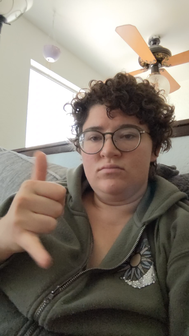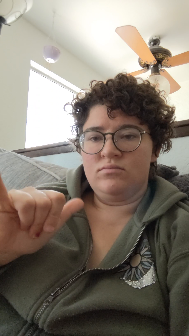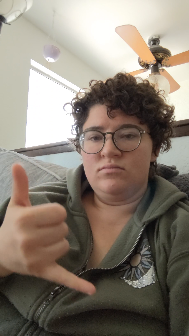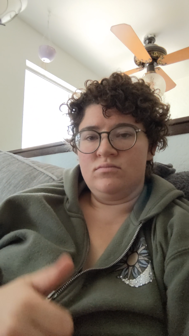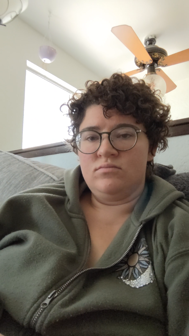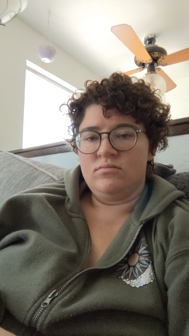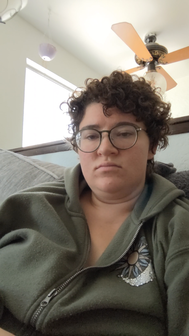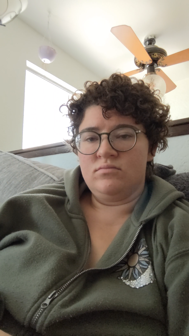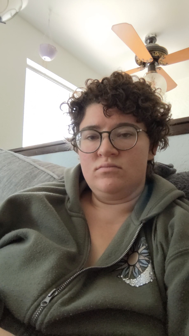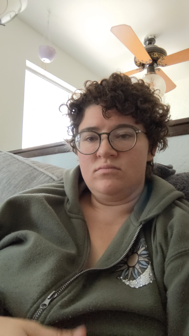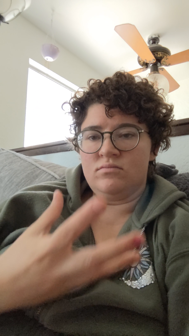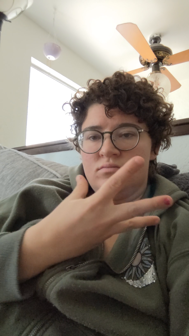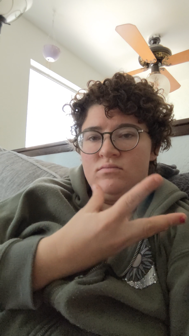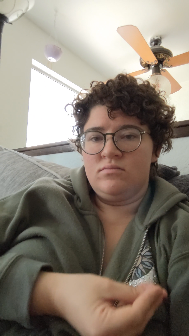poor